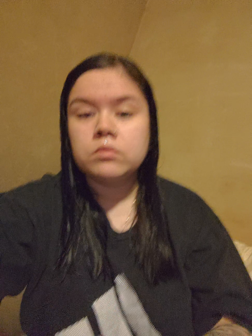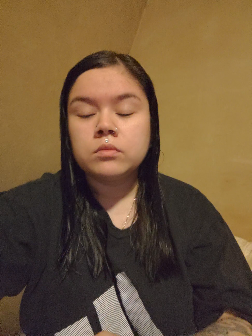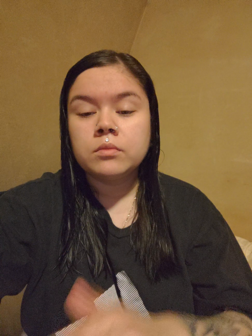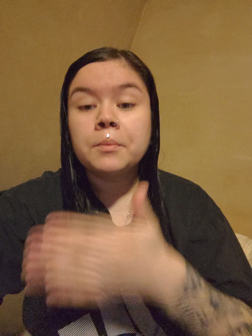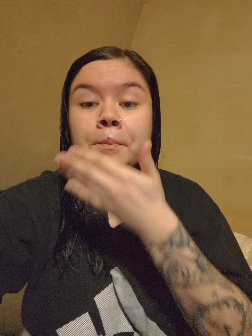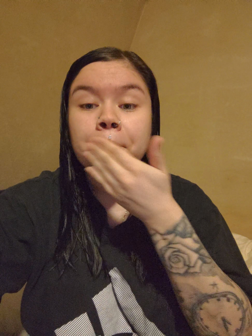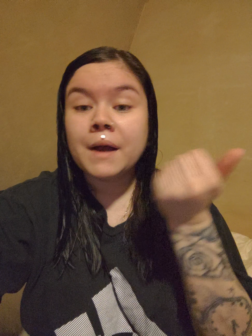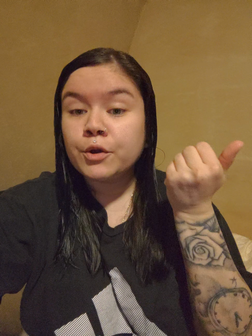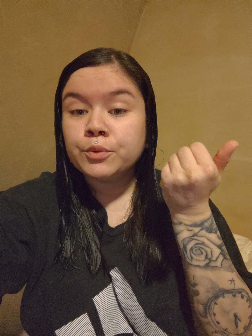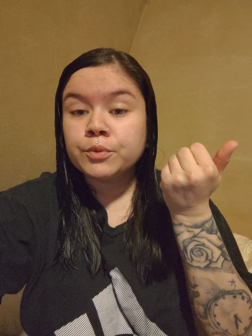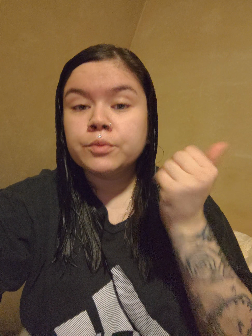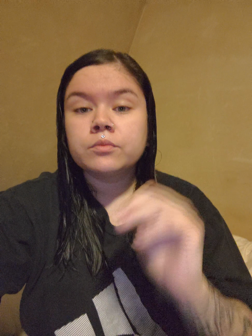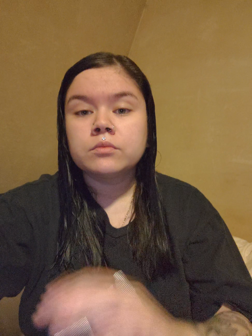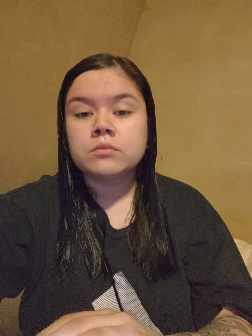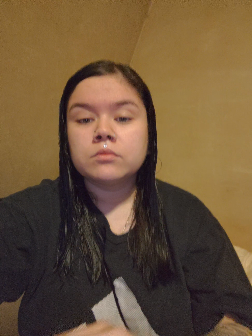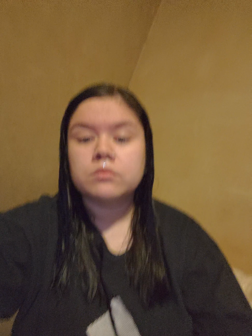better